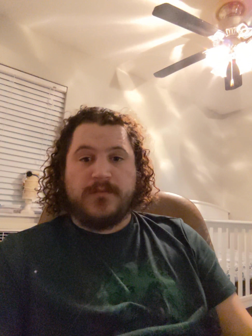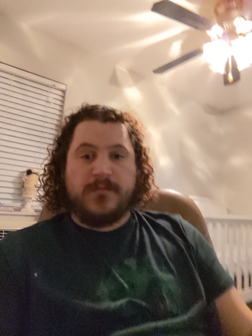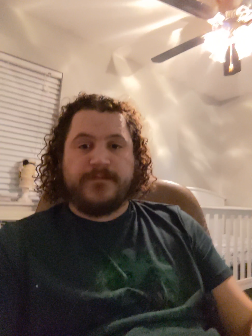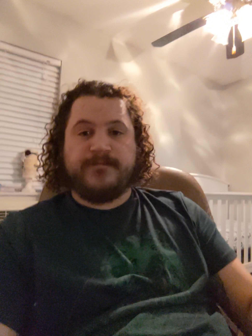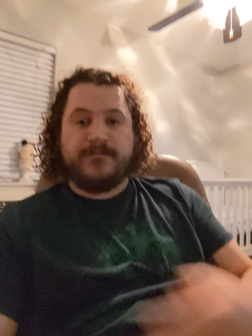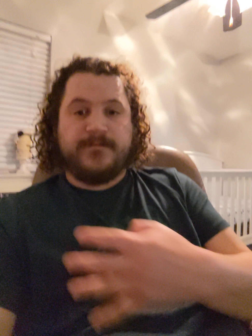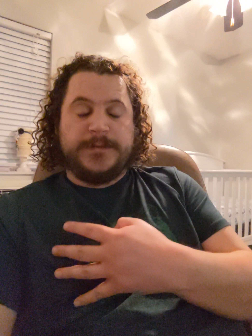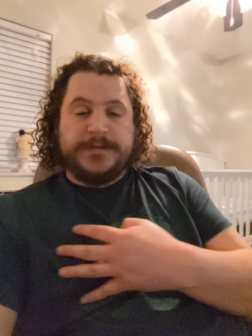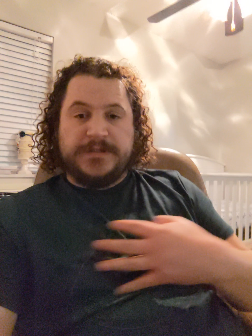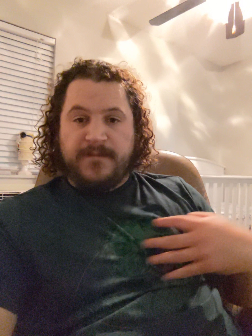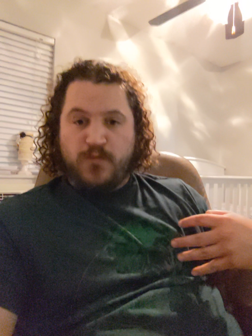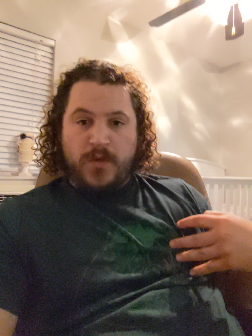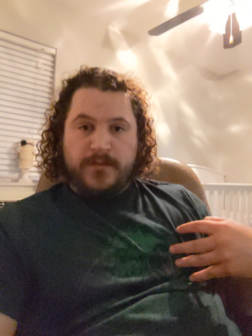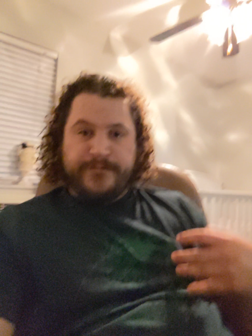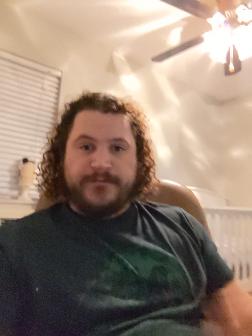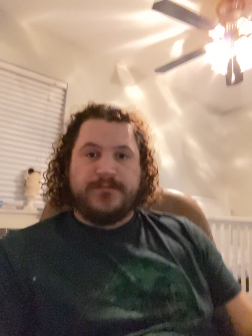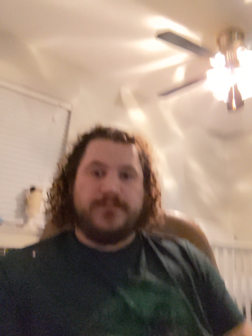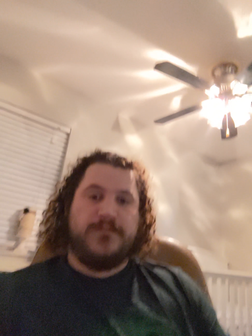zebra